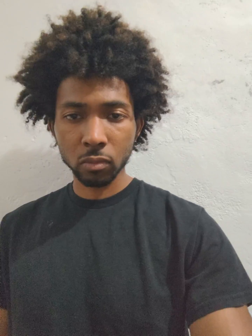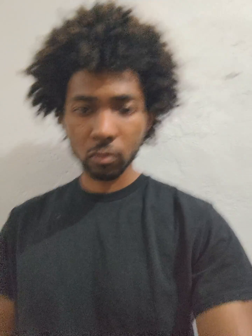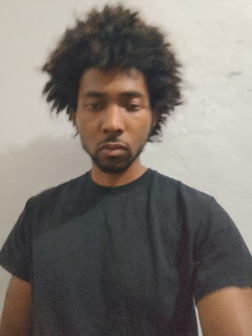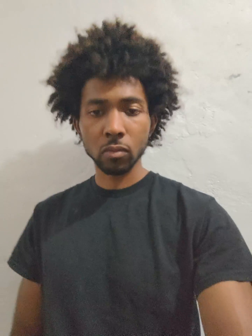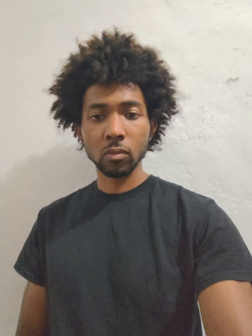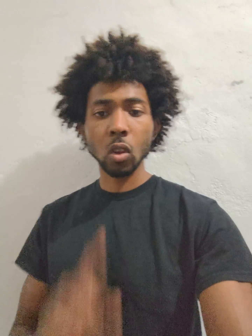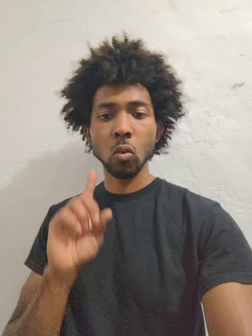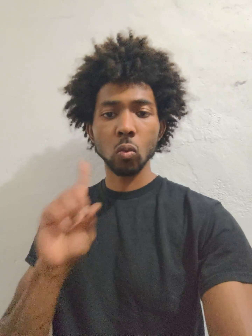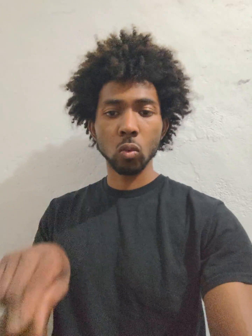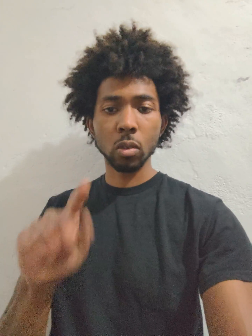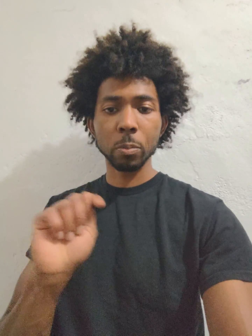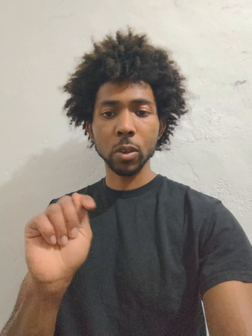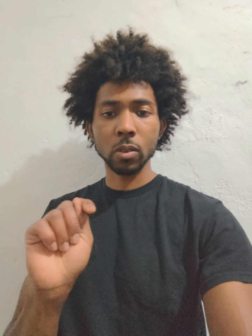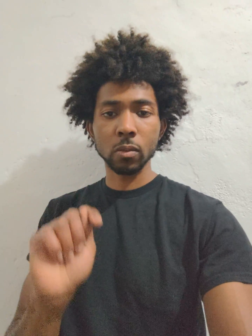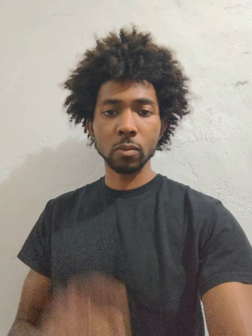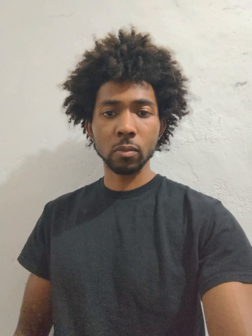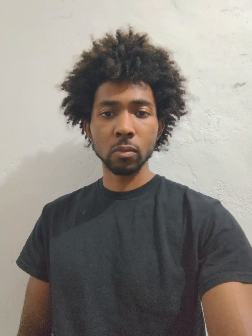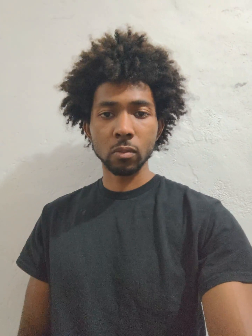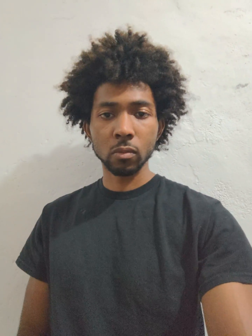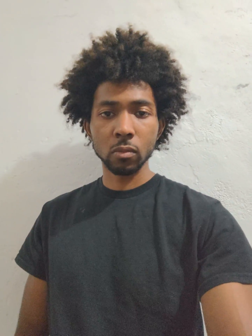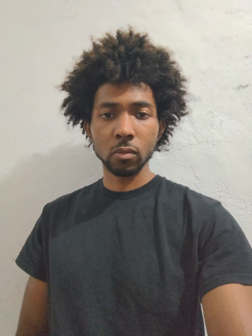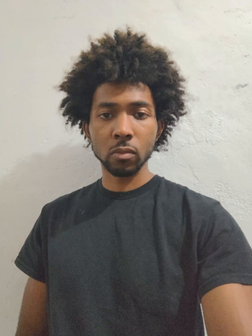go potty